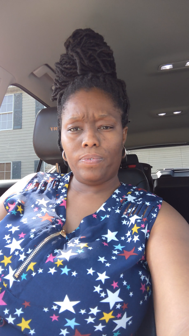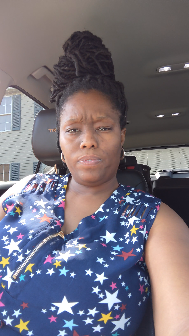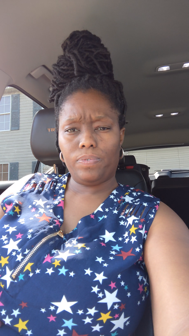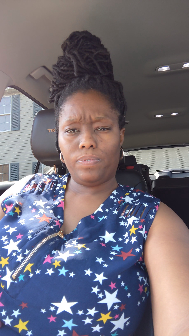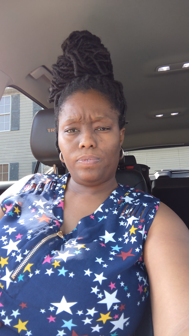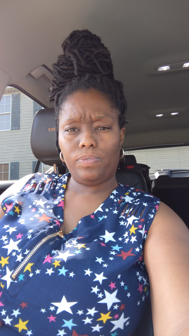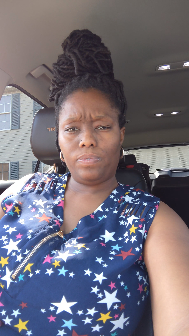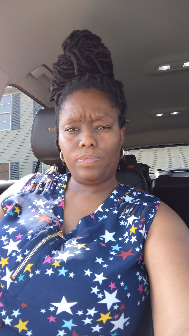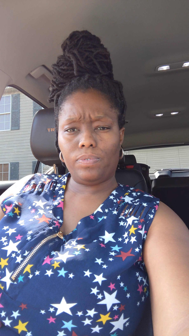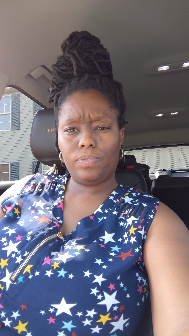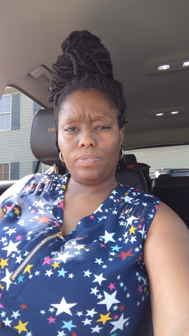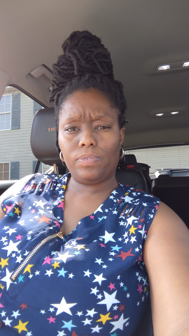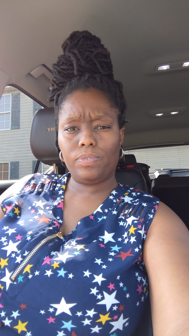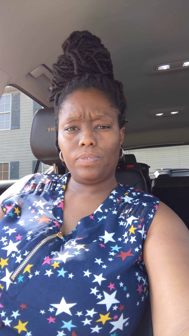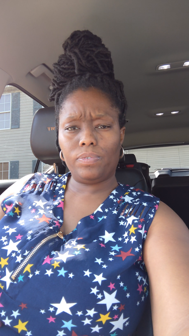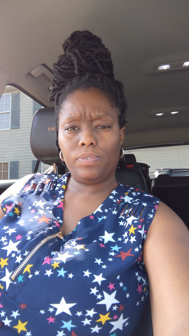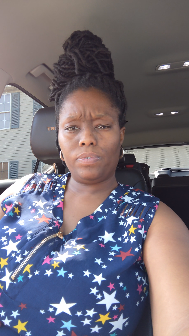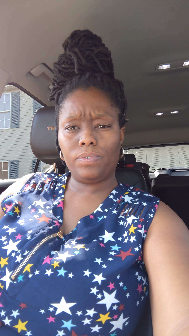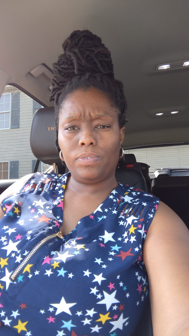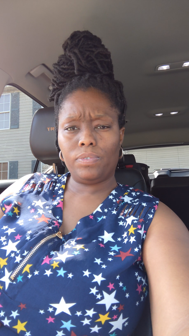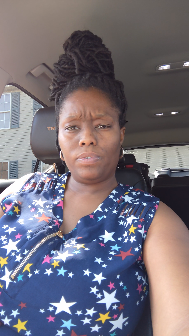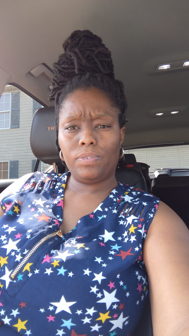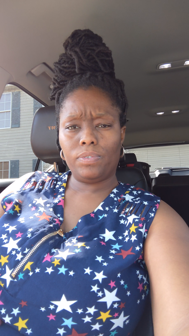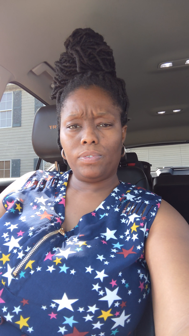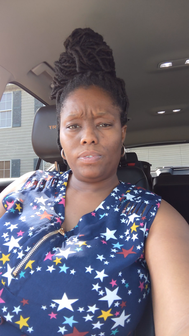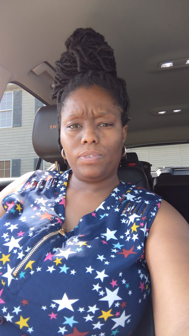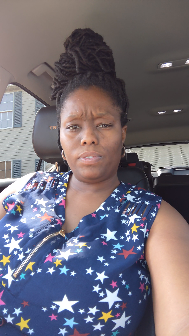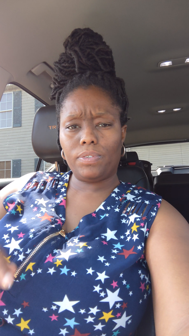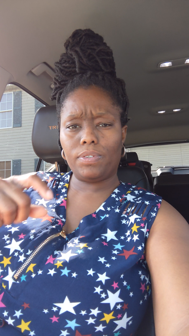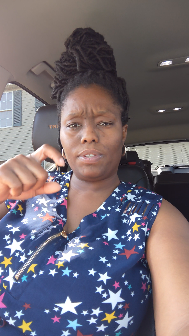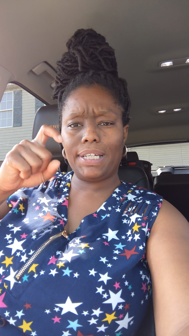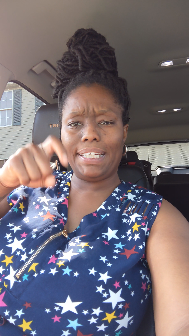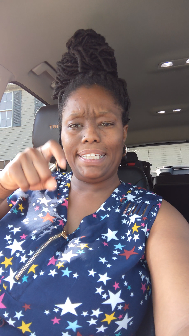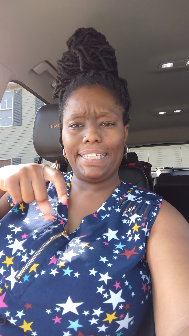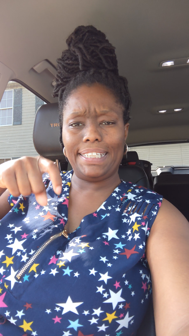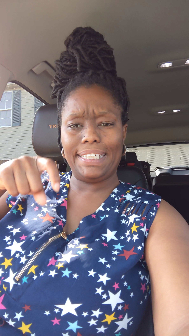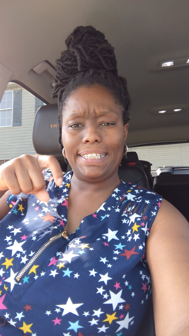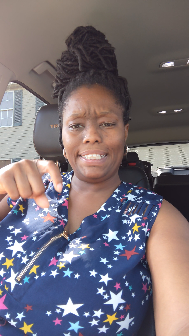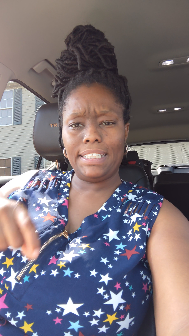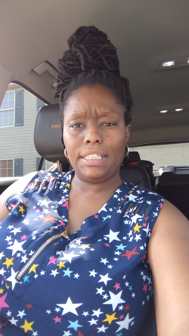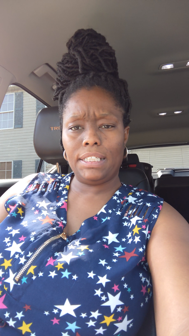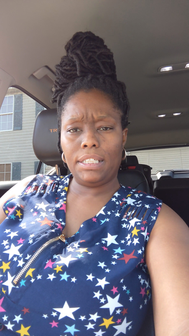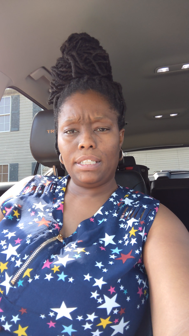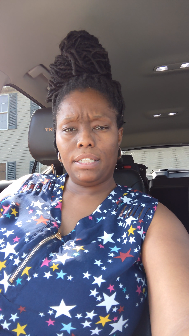need